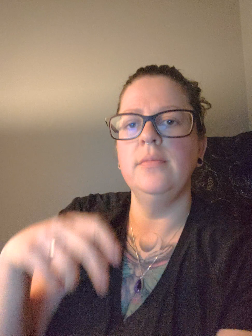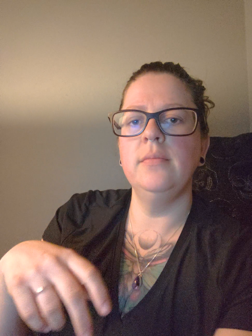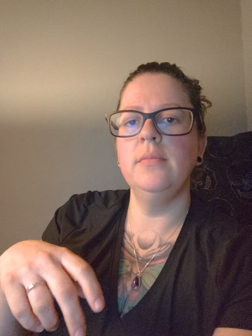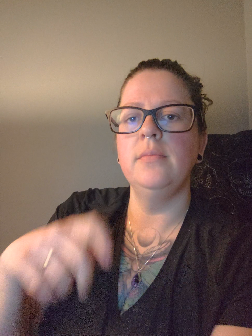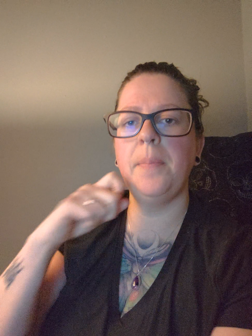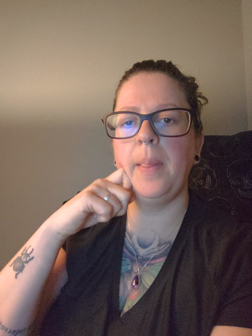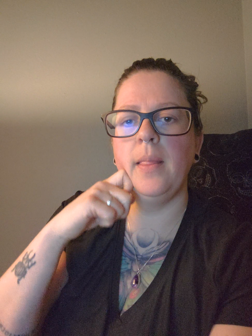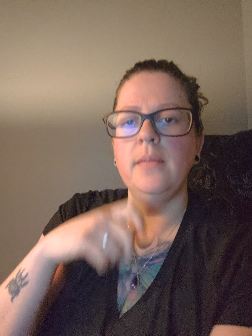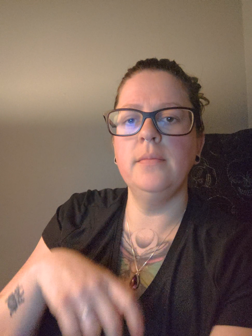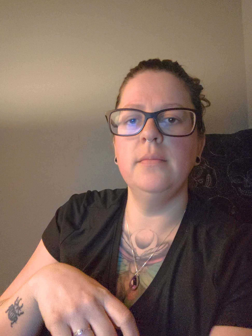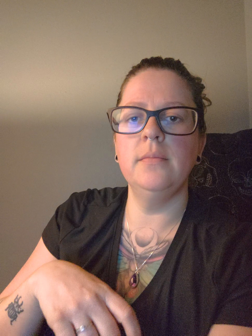apple